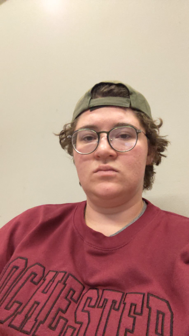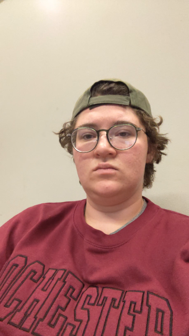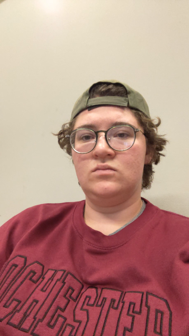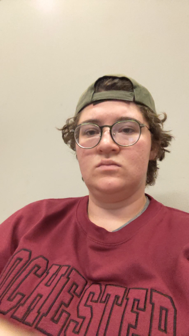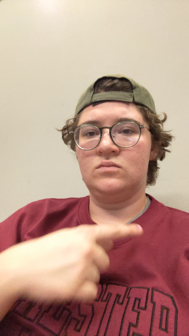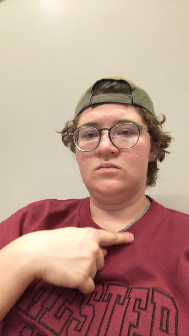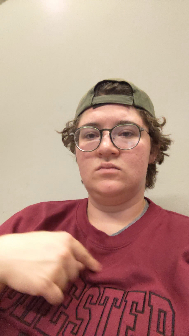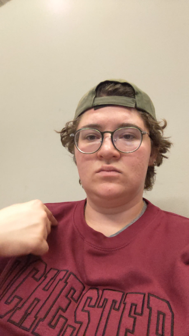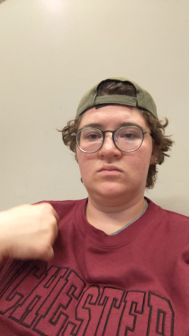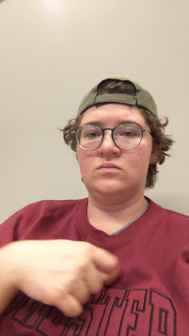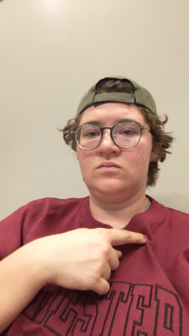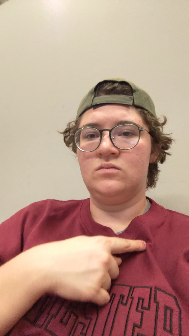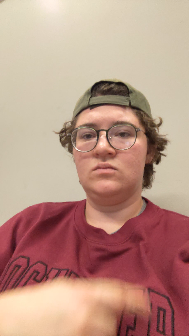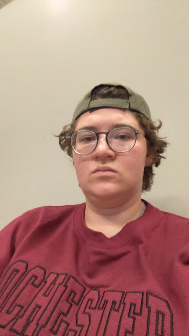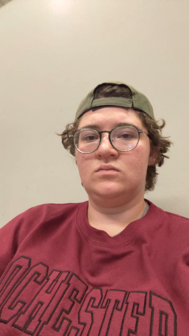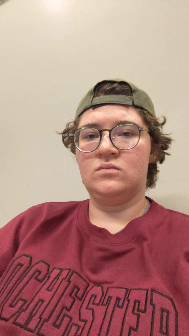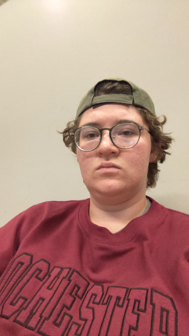bib